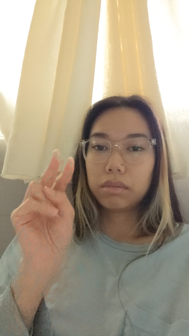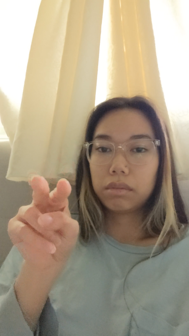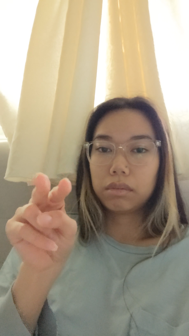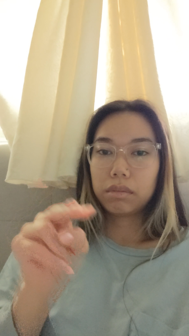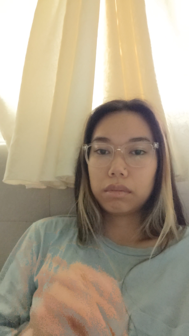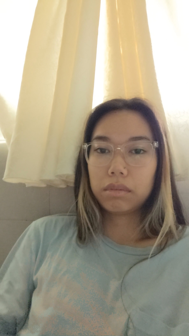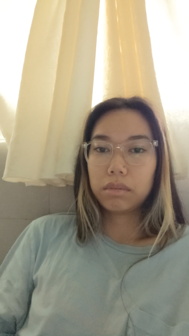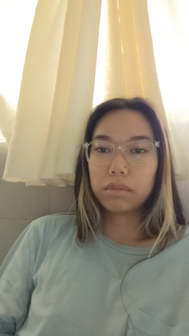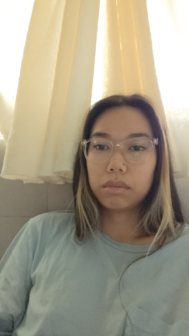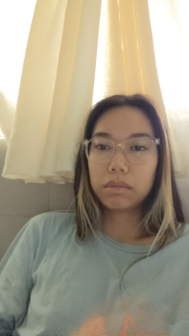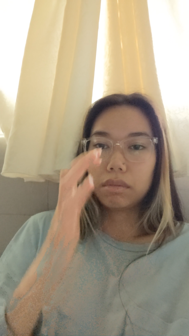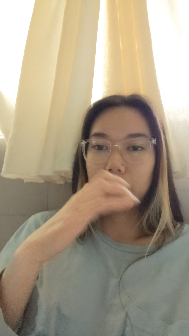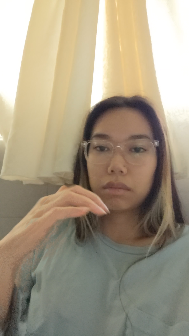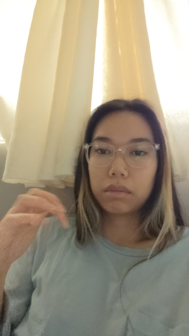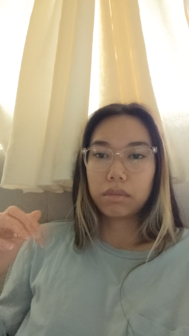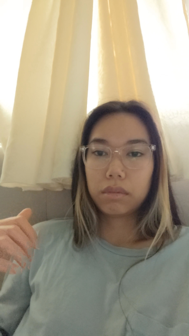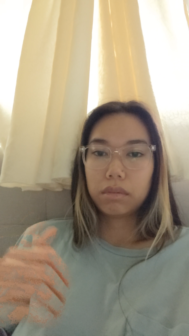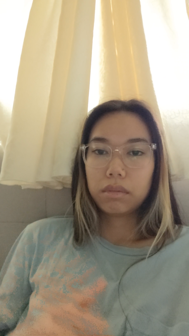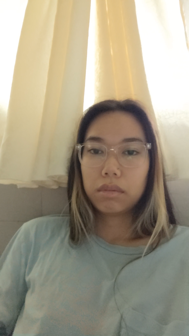grapes